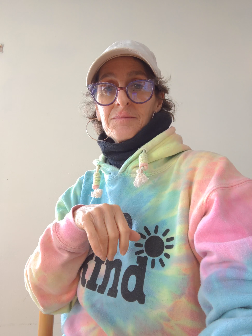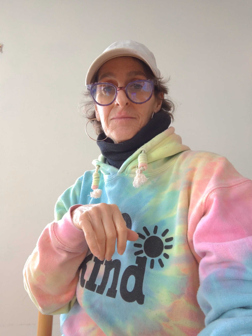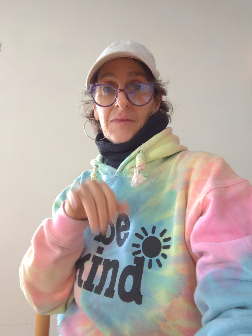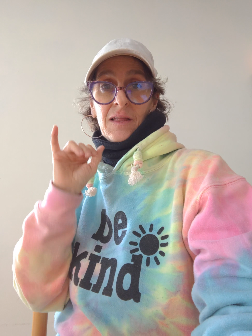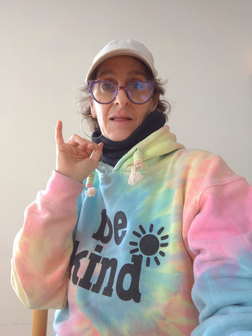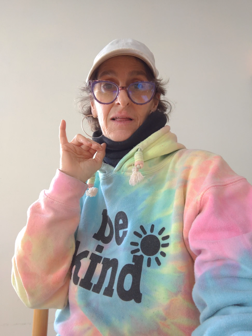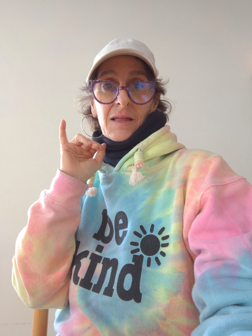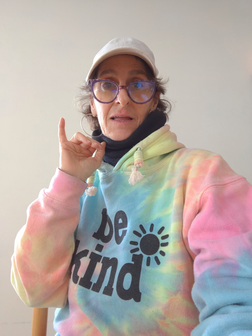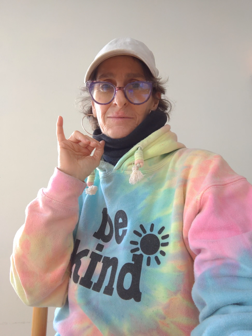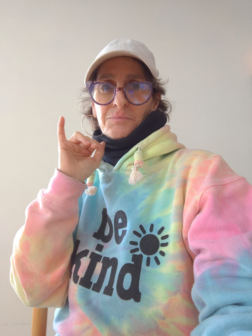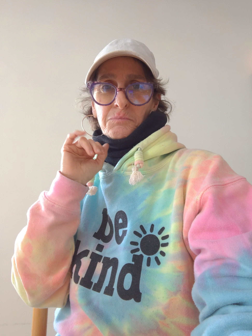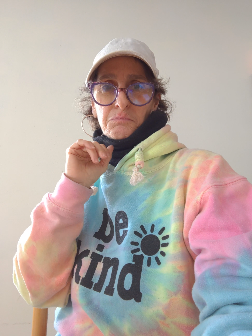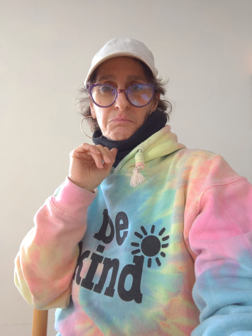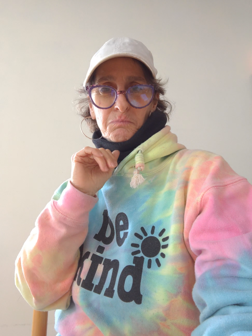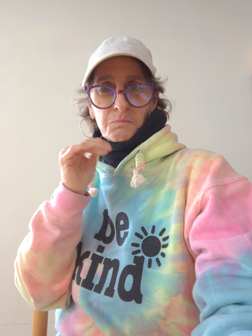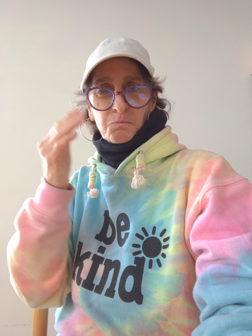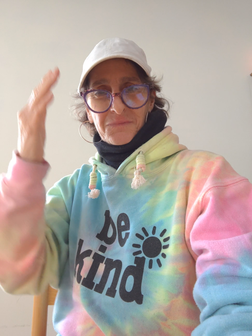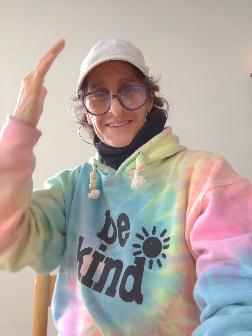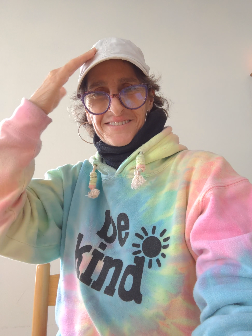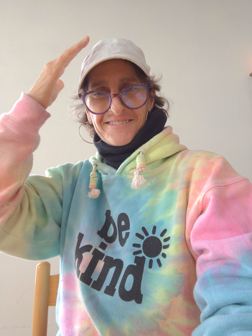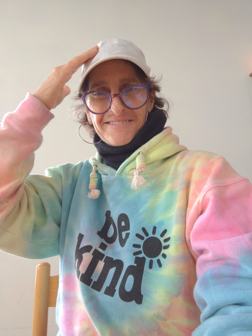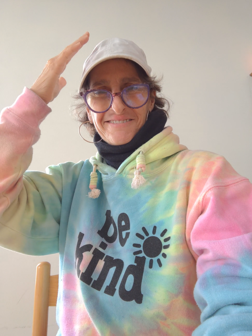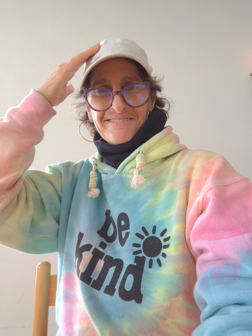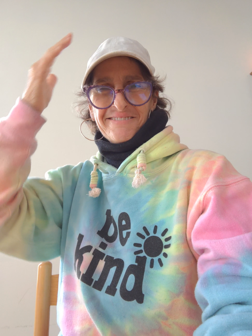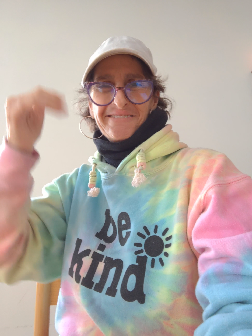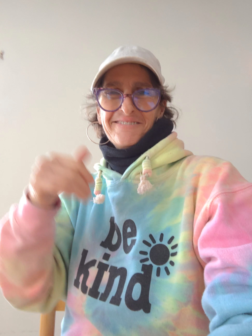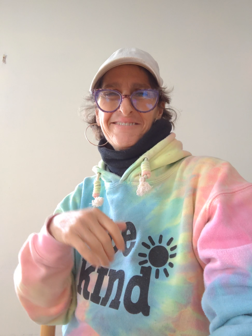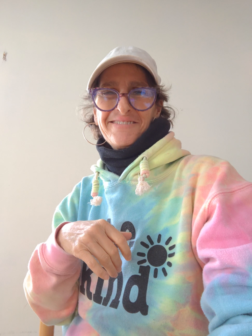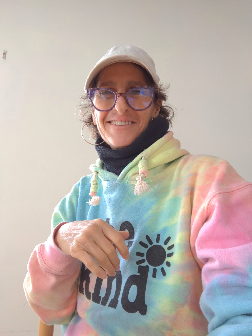hat